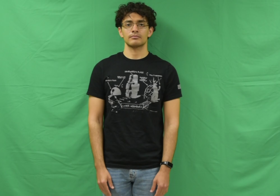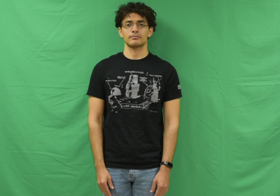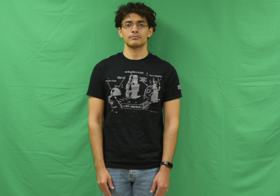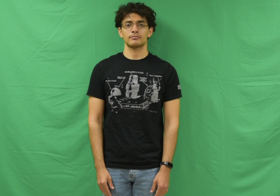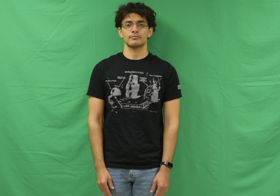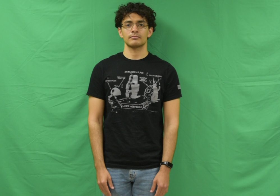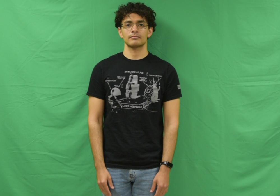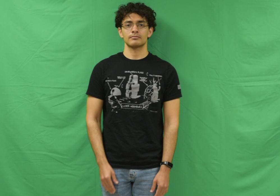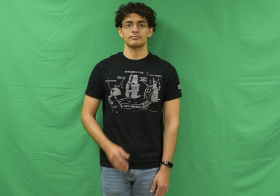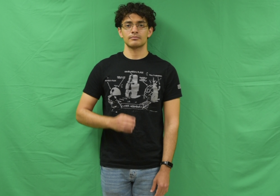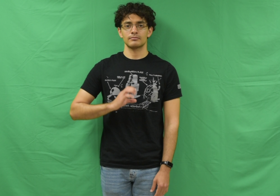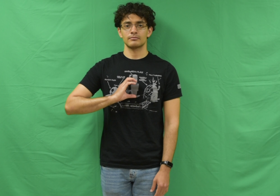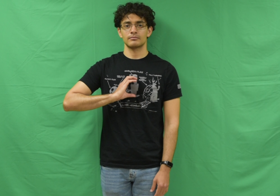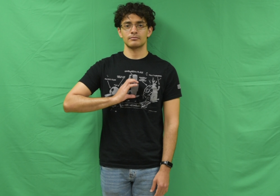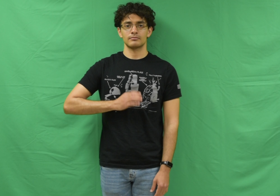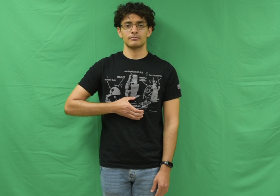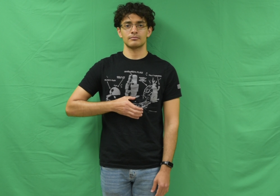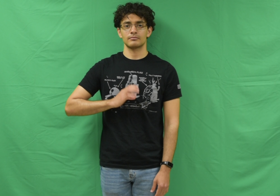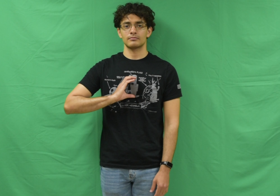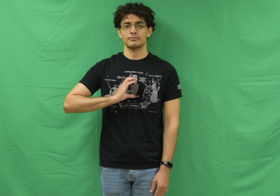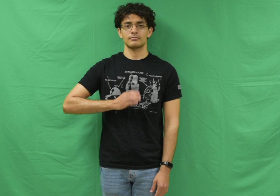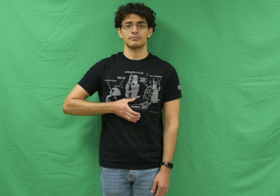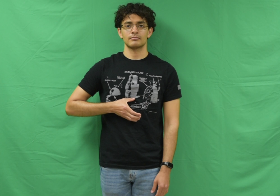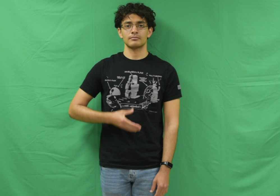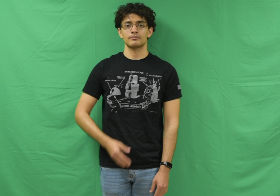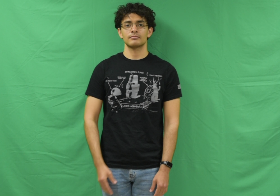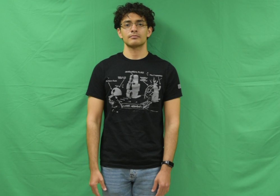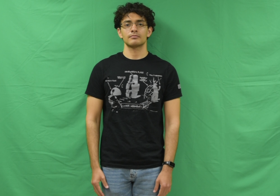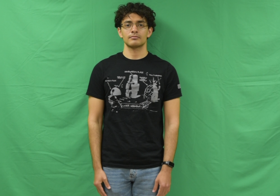cáncer